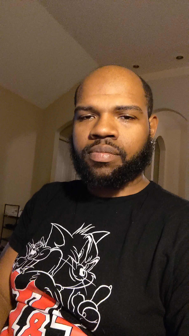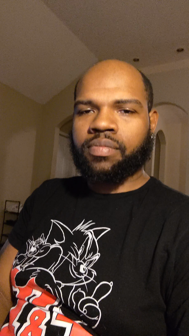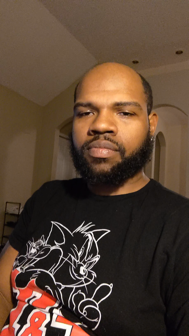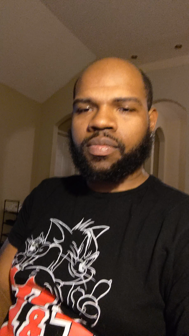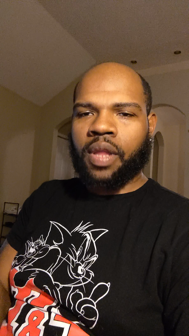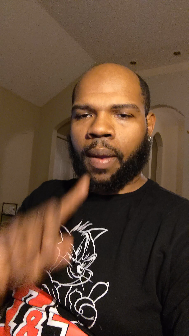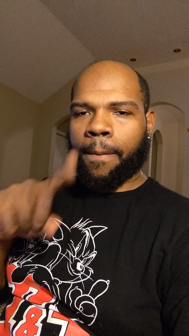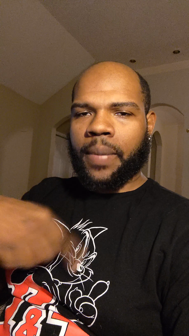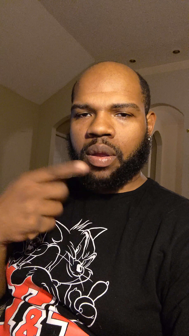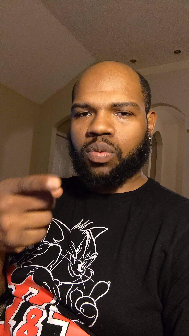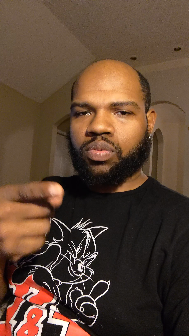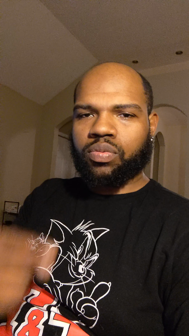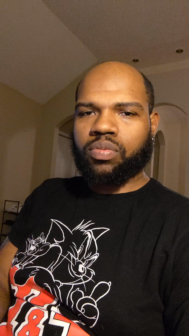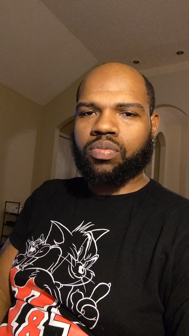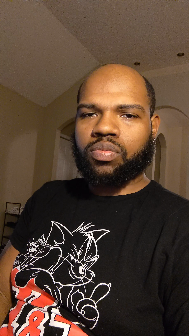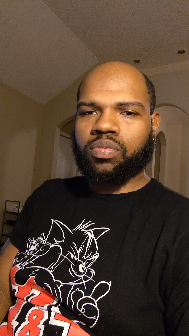about